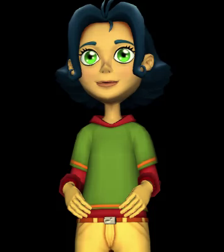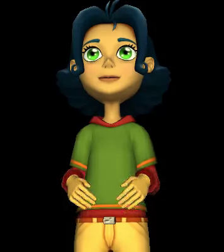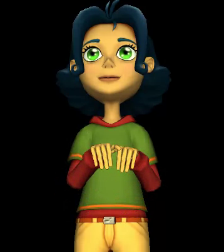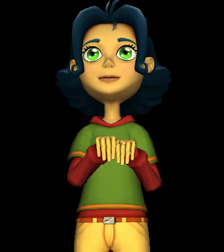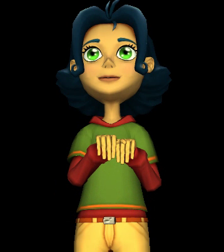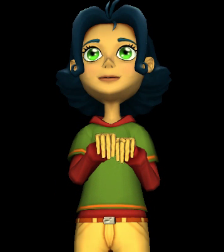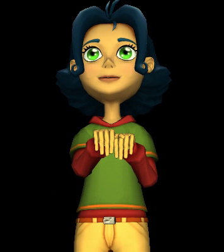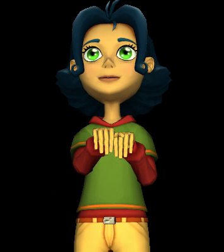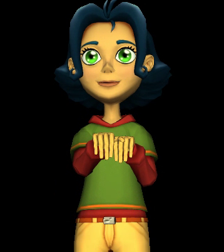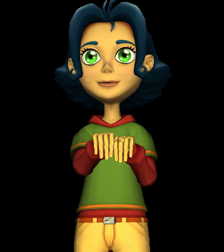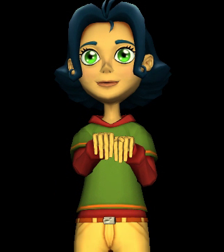مواصلة